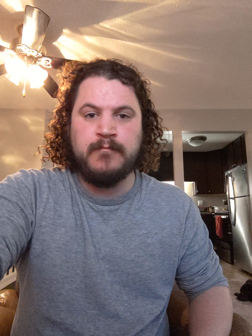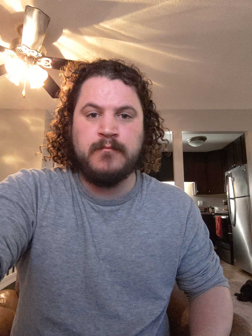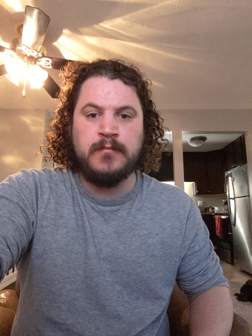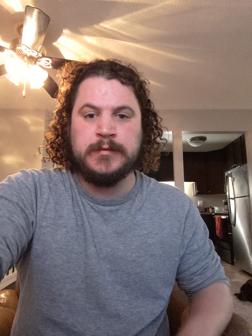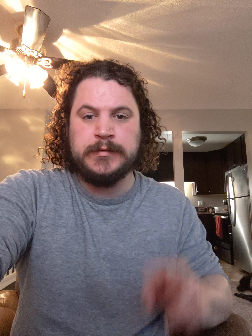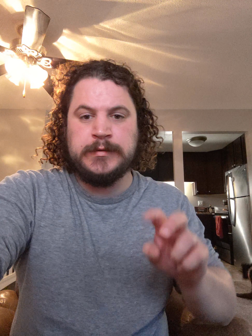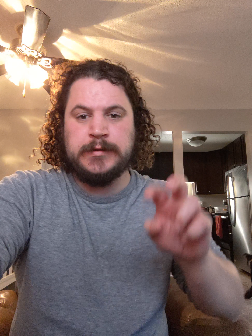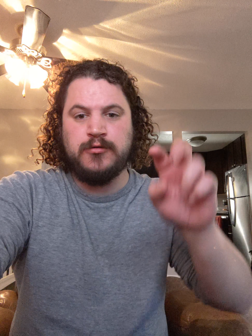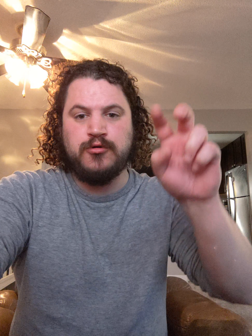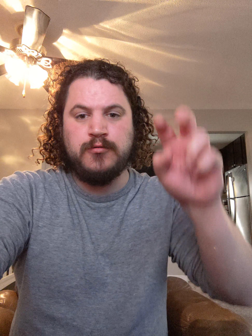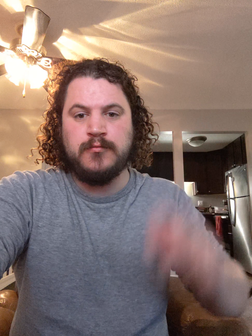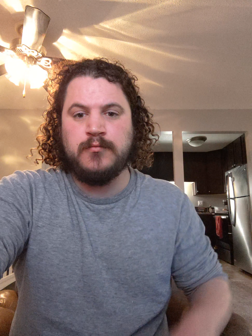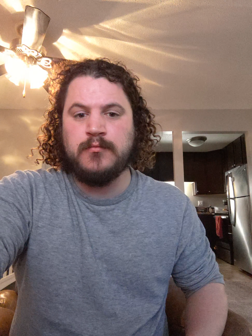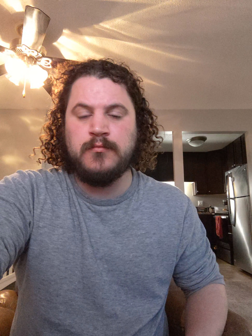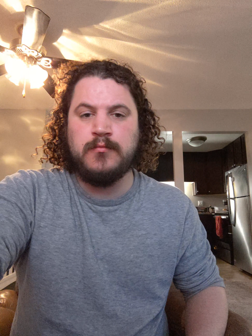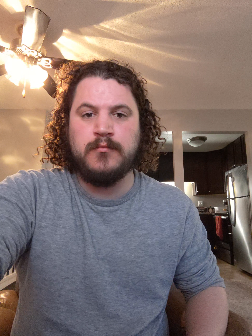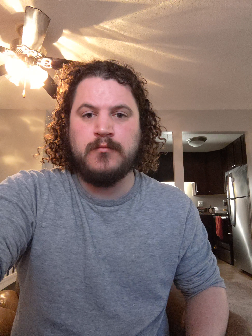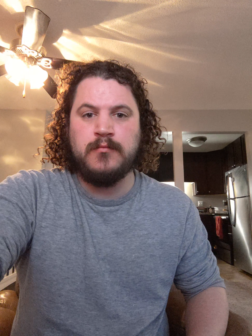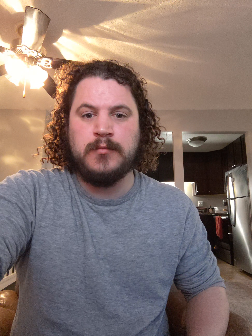stairs